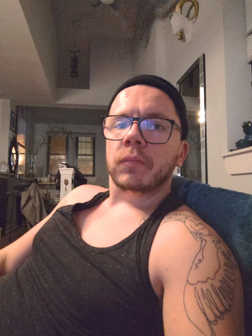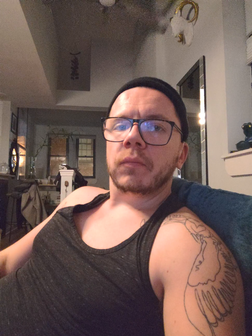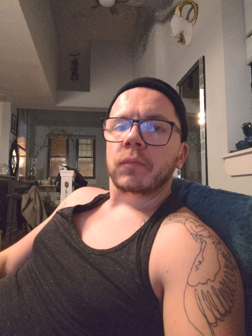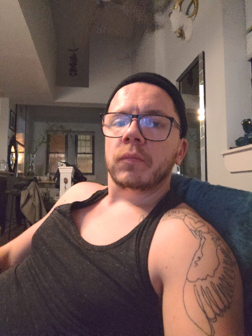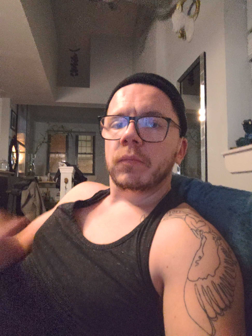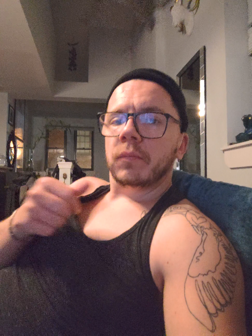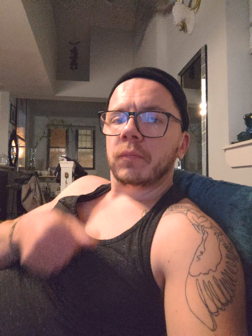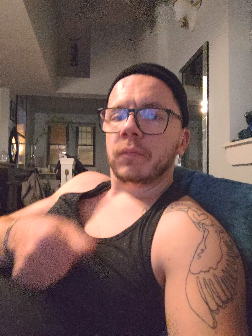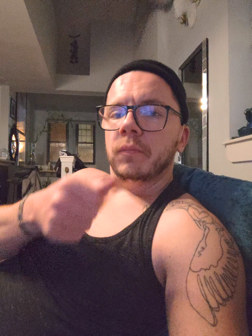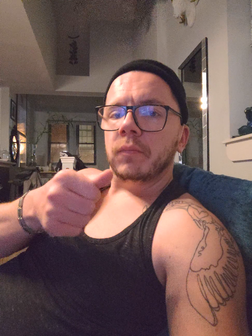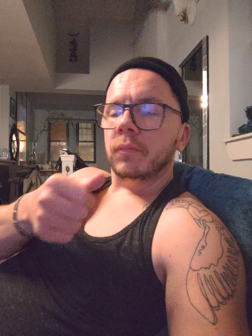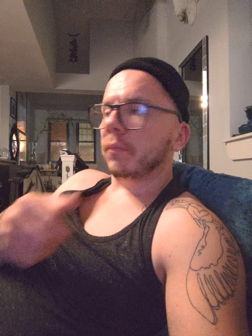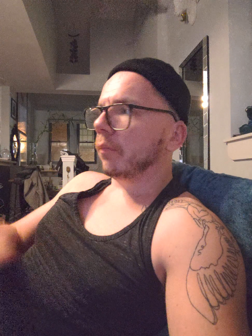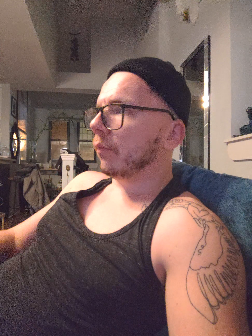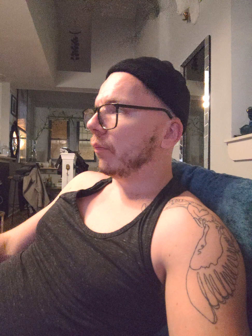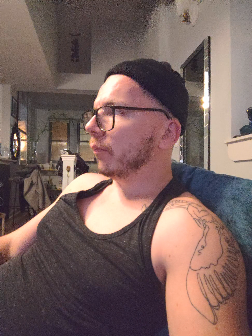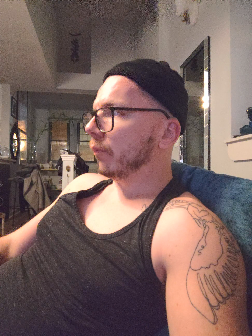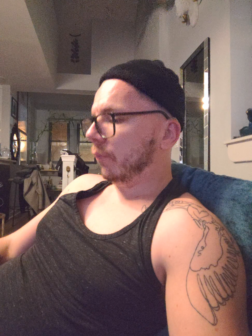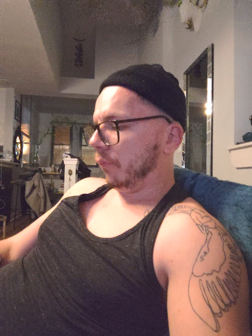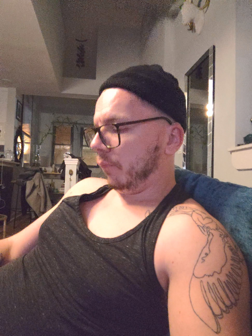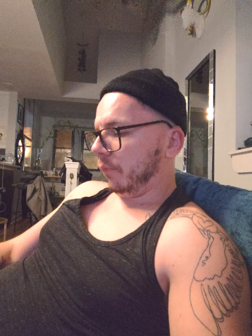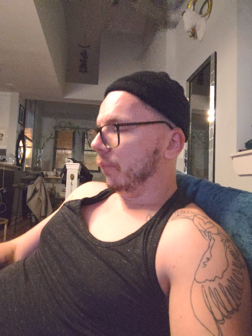hide